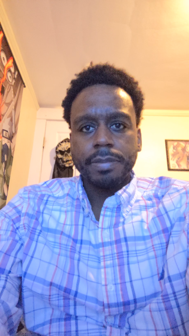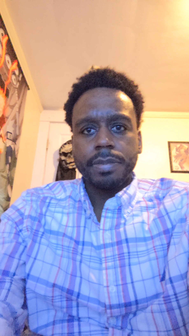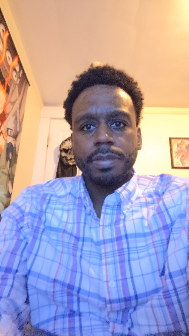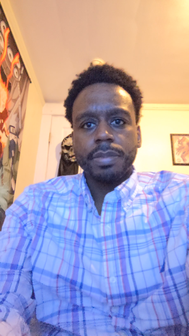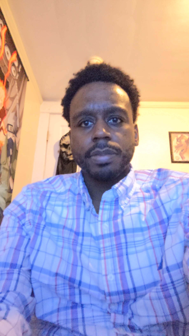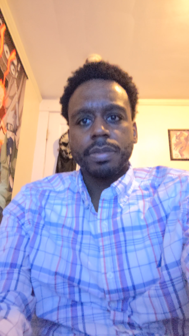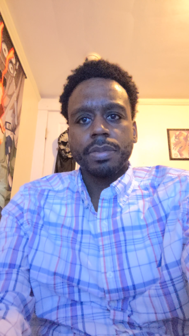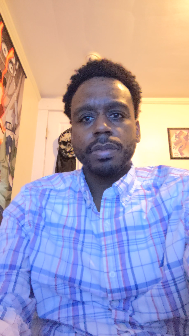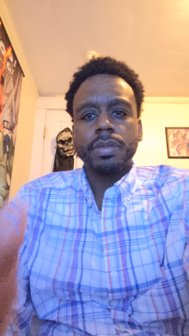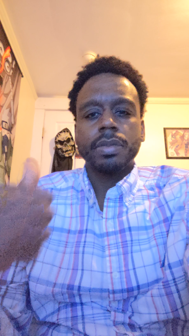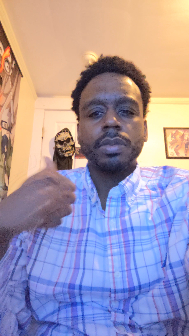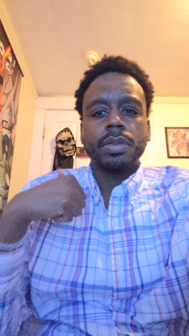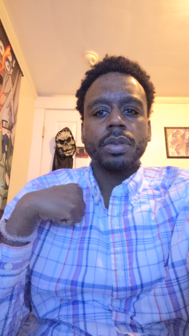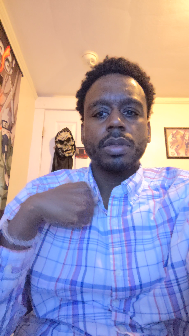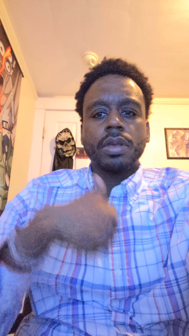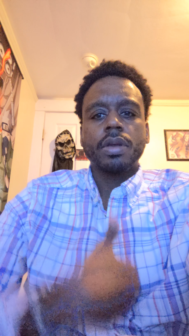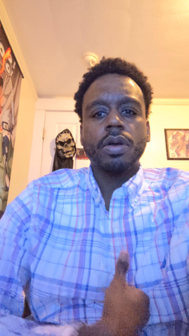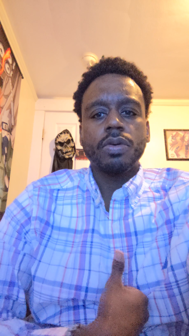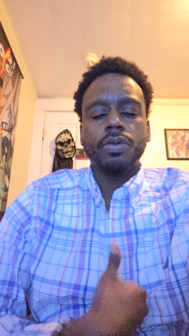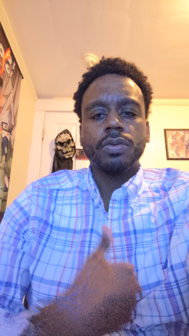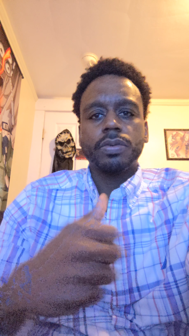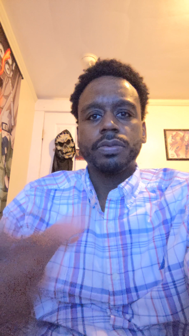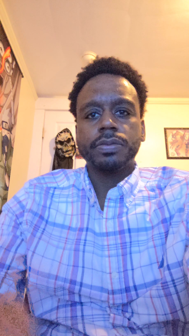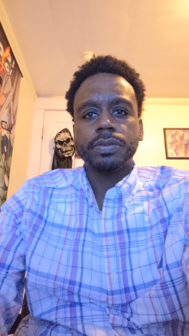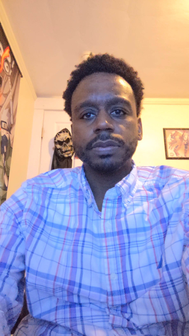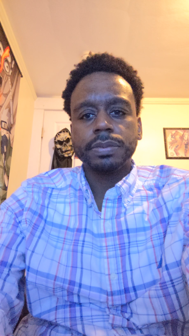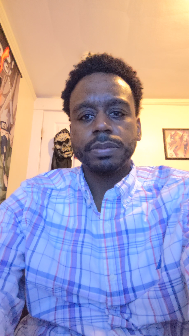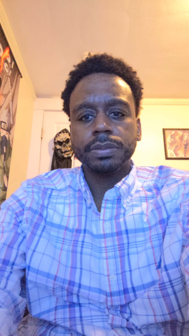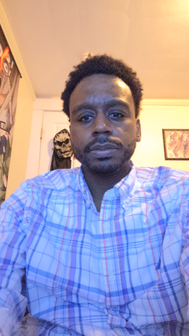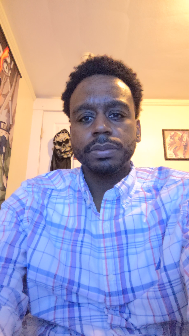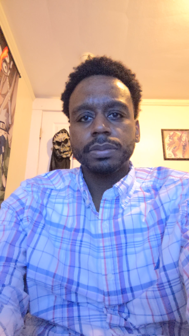coats